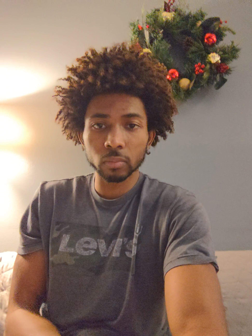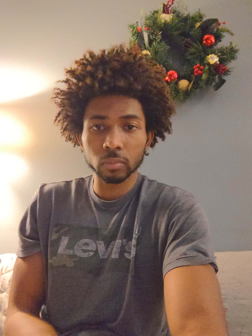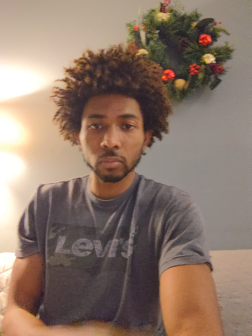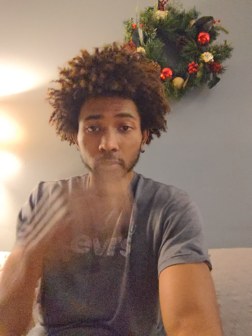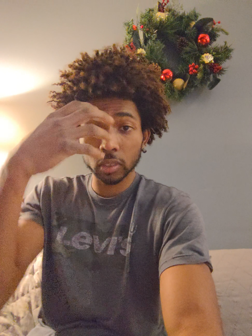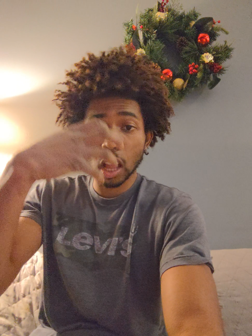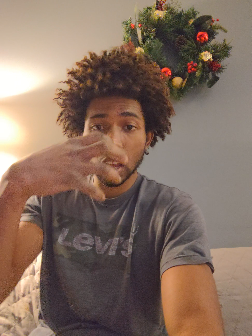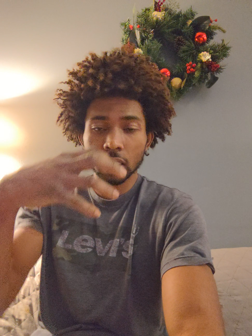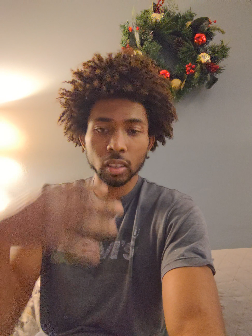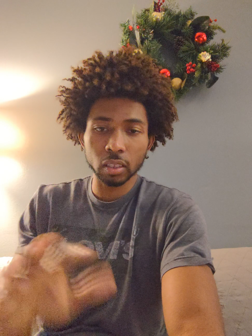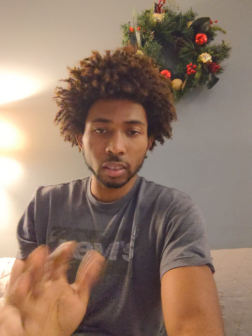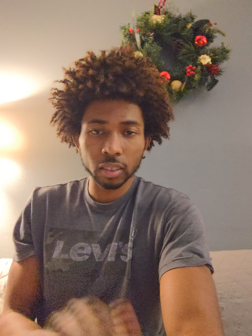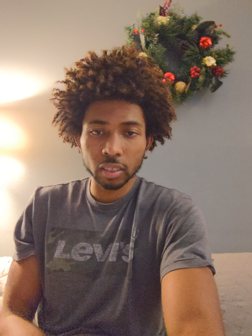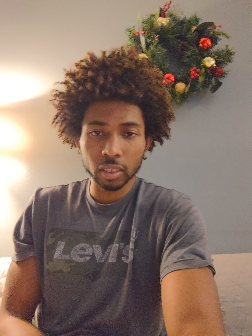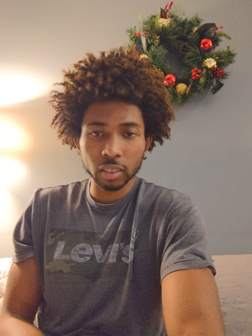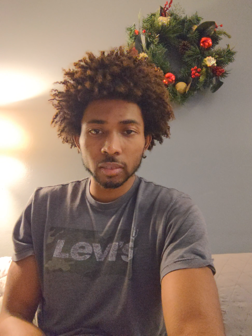hat